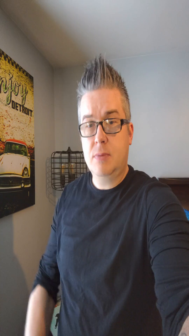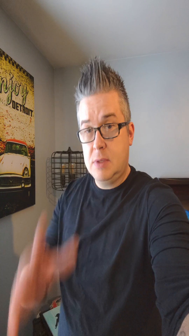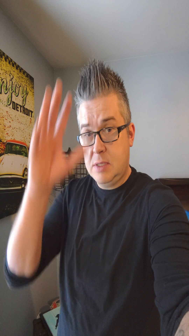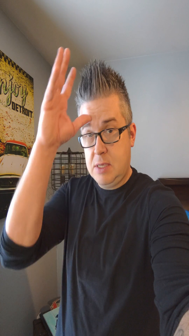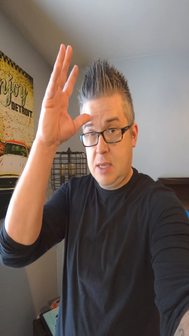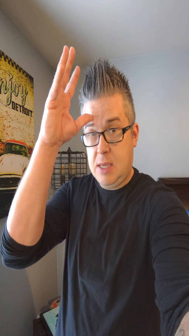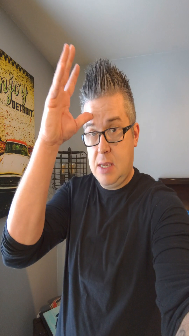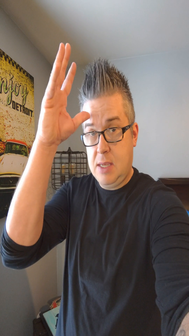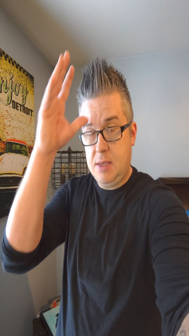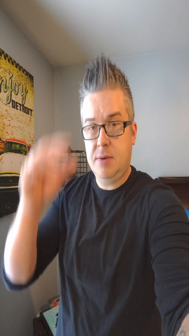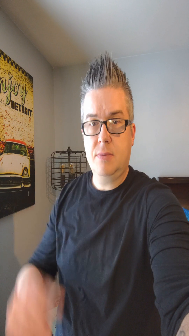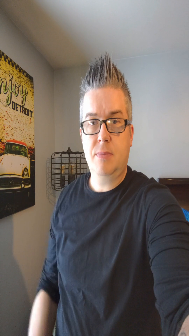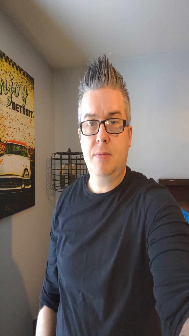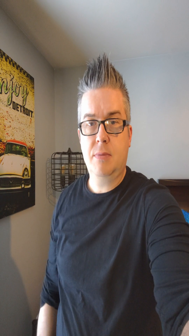dad